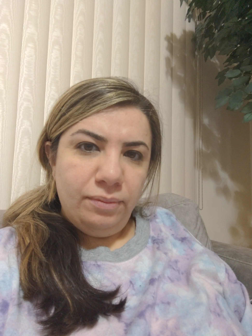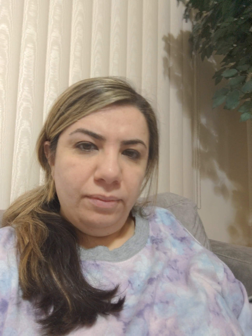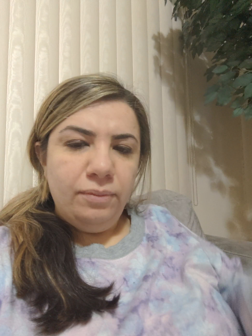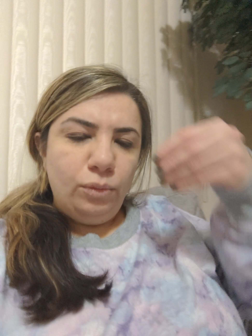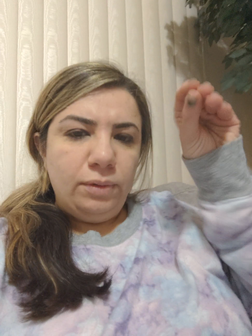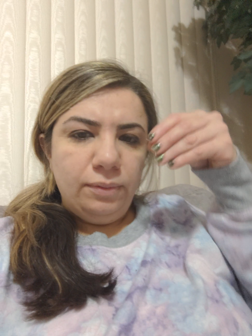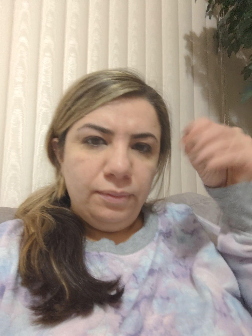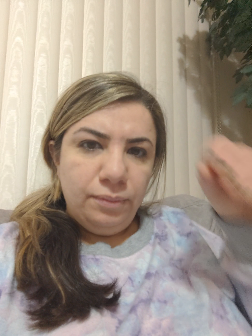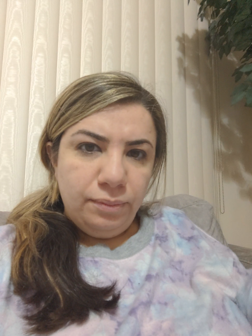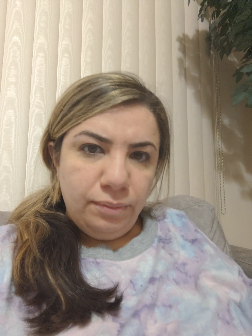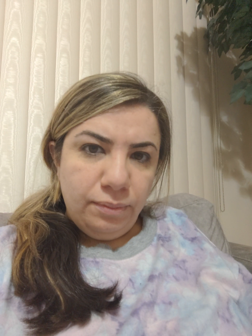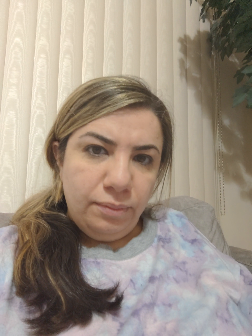store